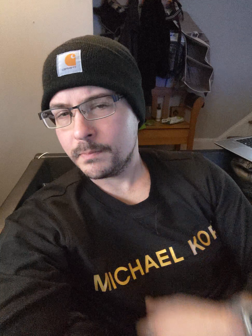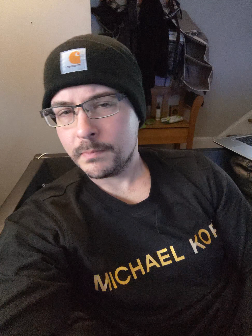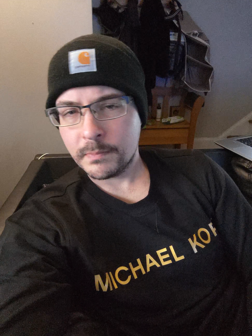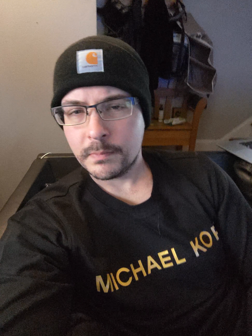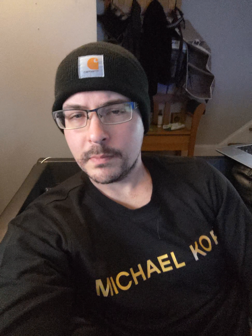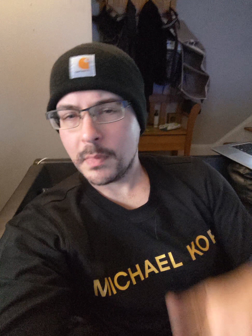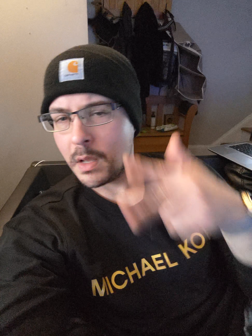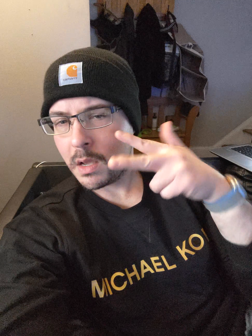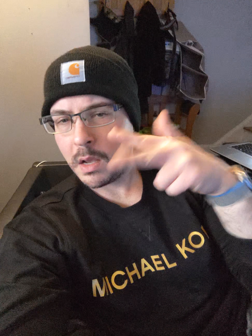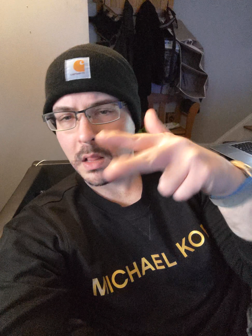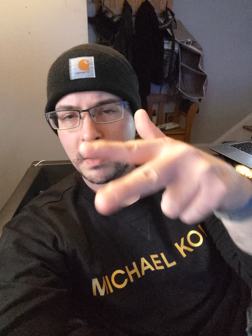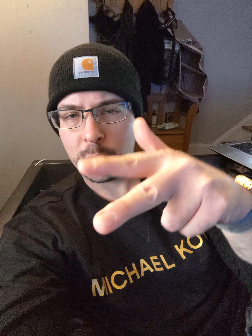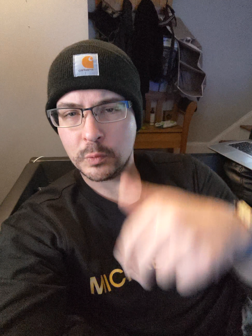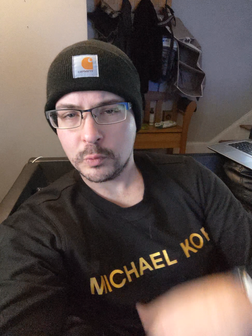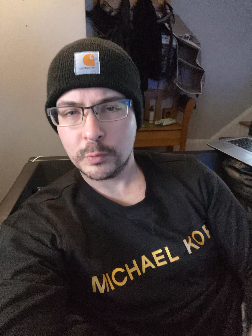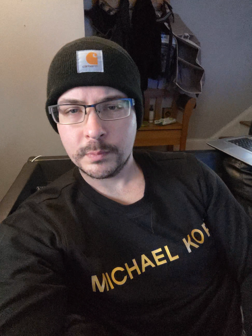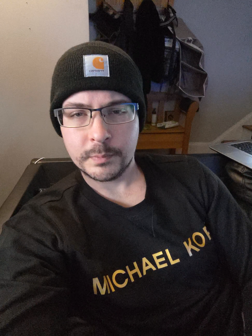helicopter